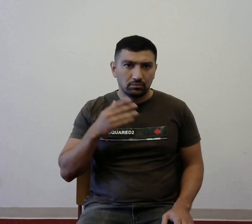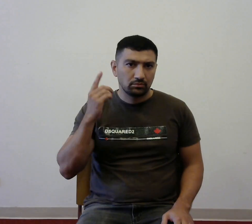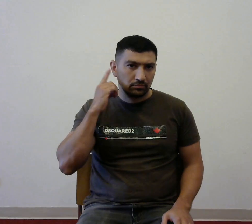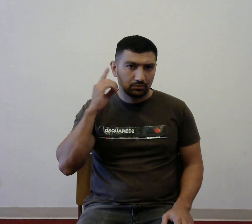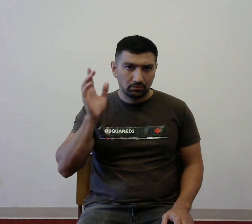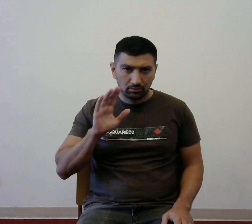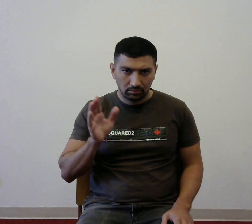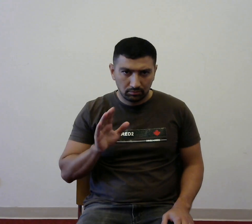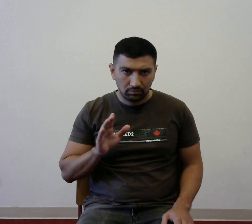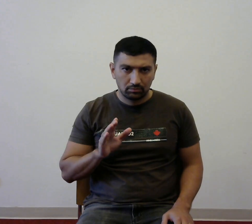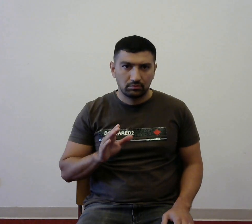eşitmə